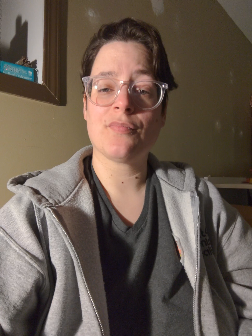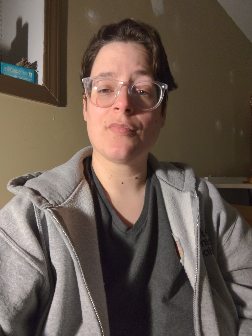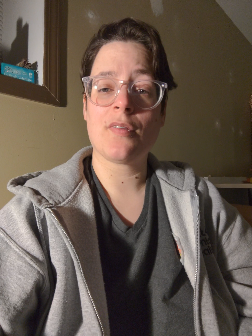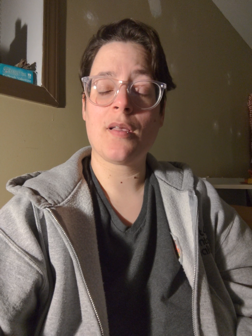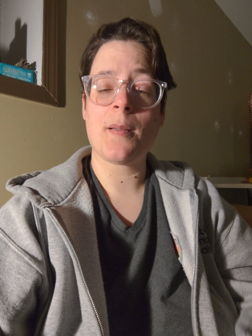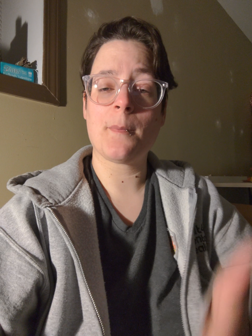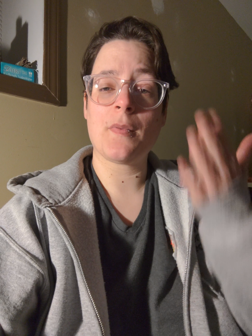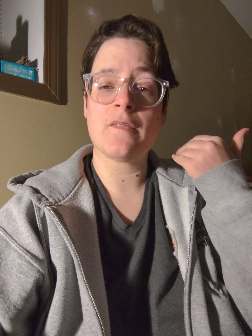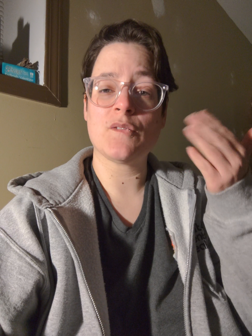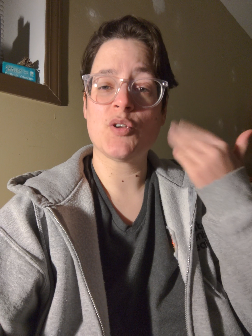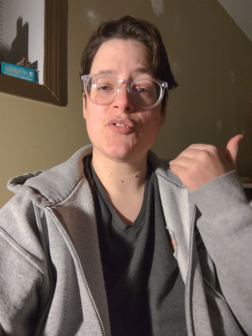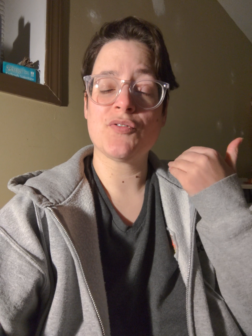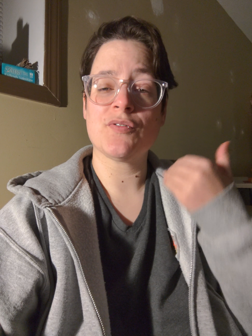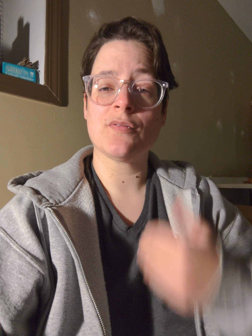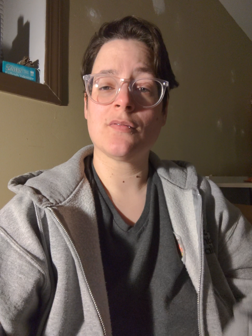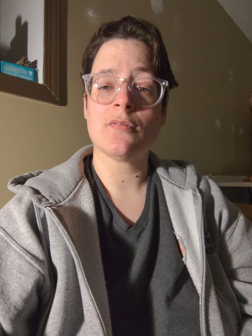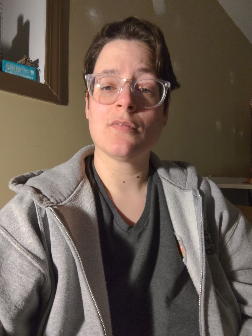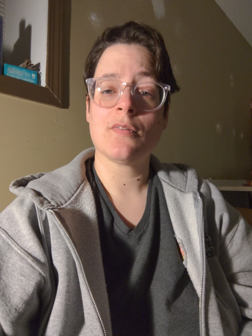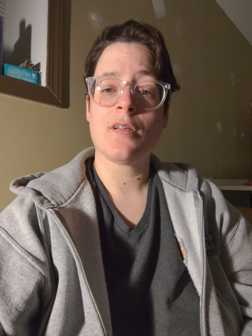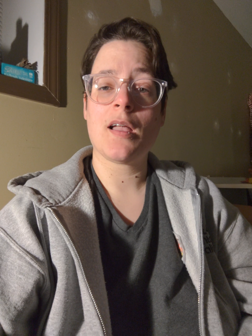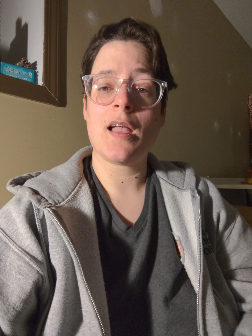before